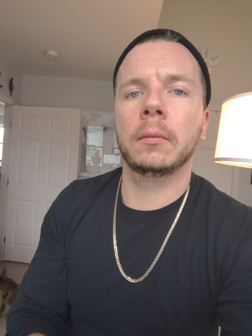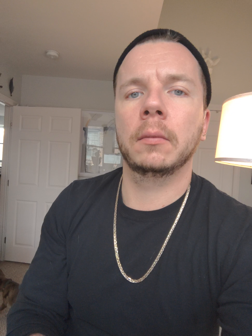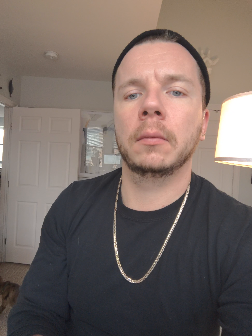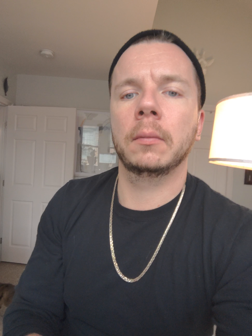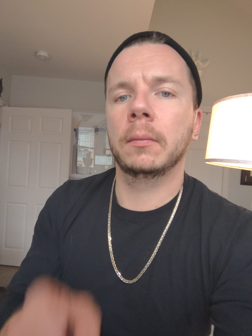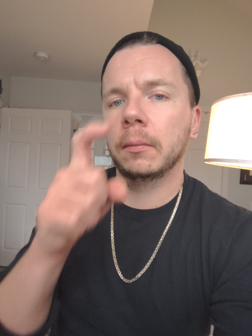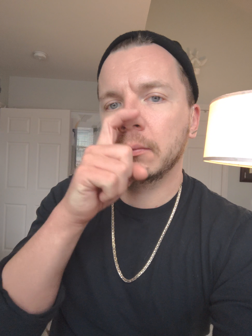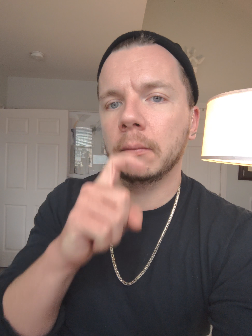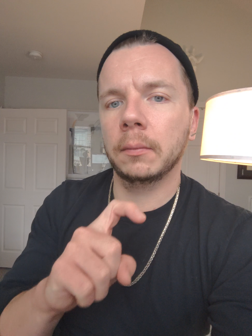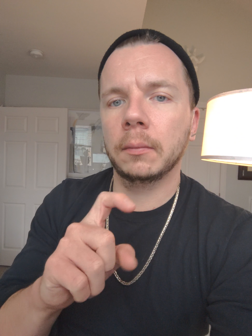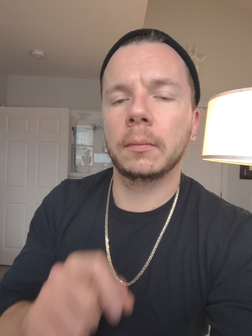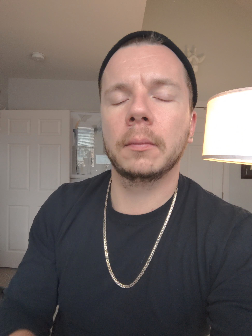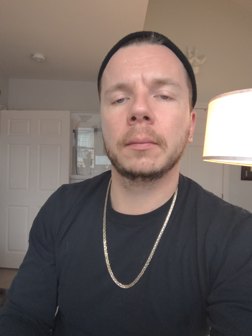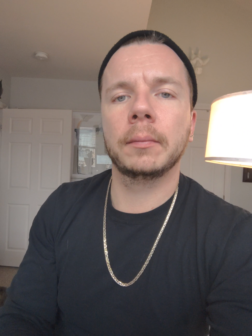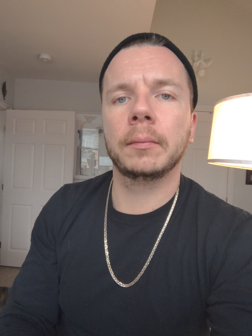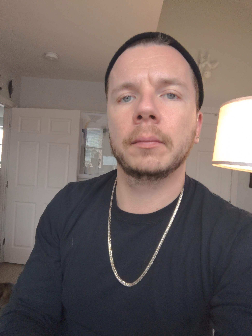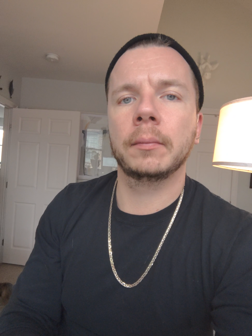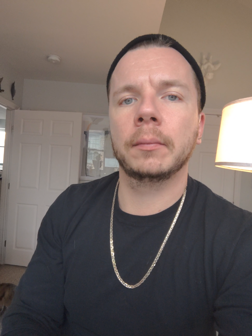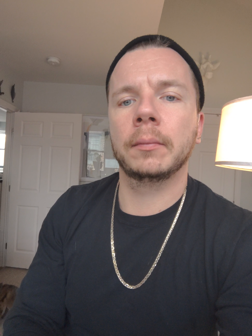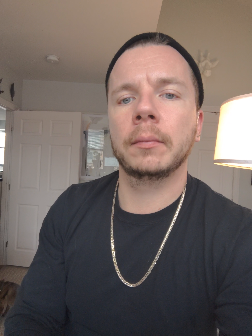doll